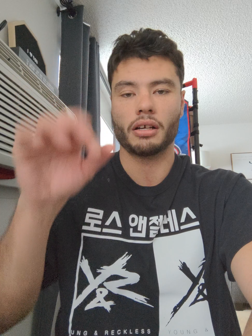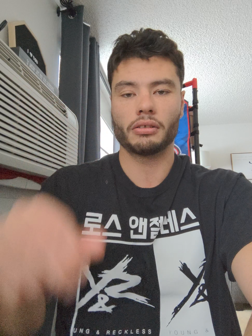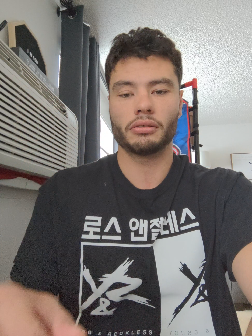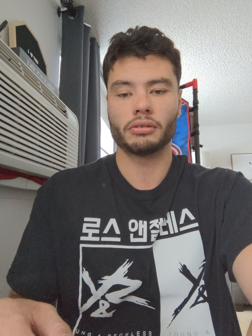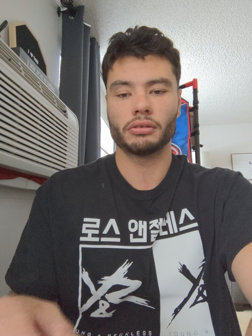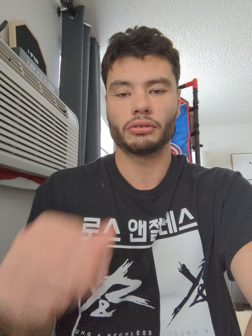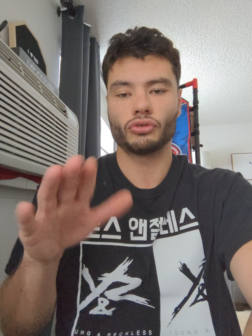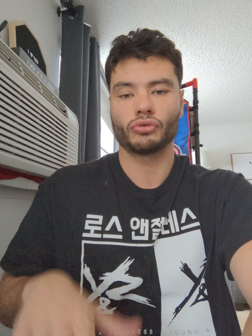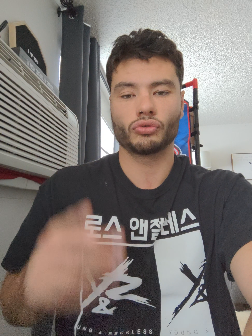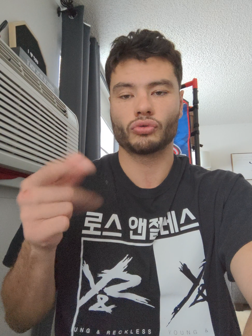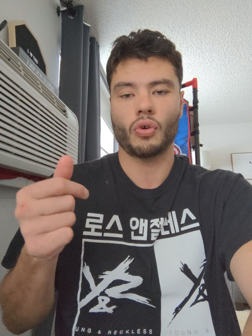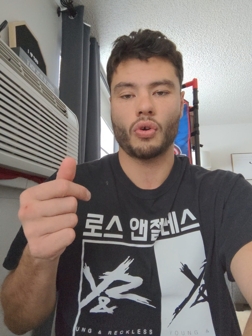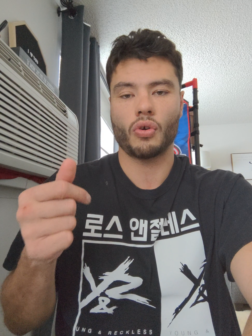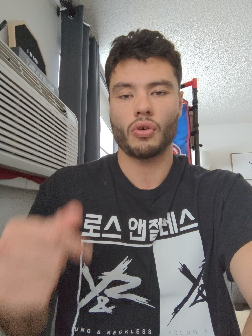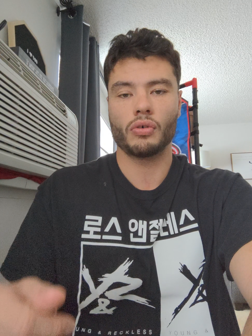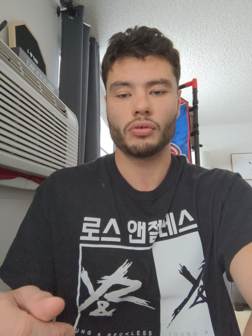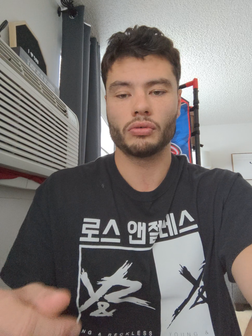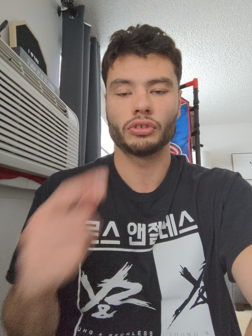dog